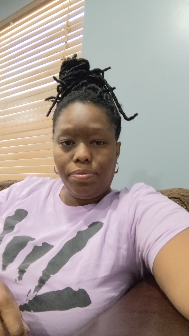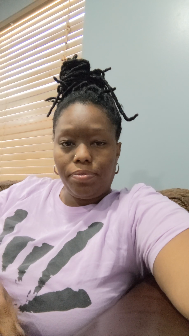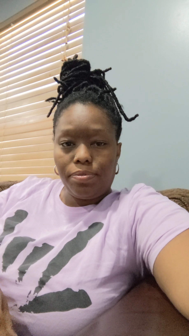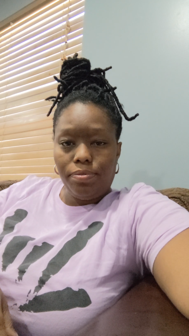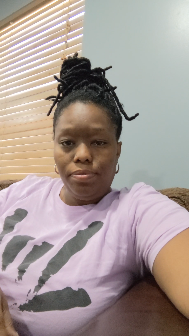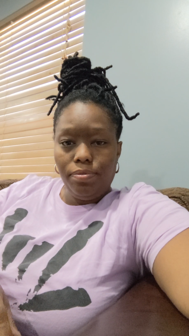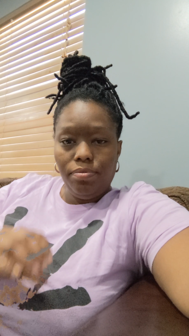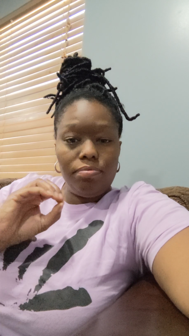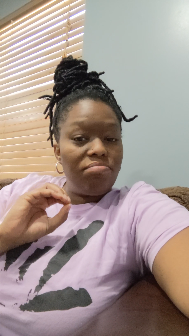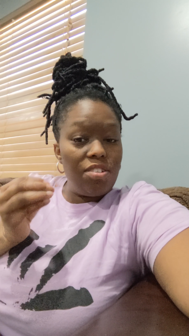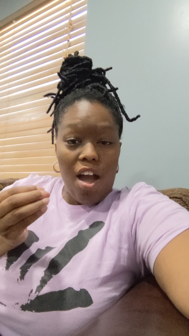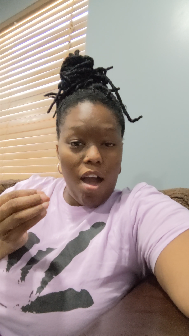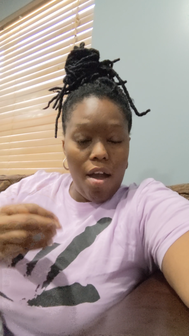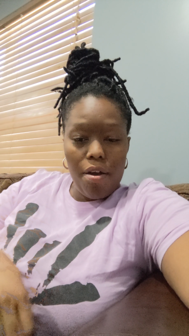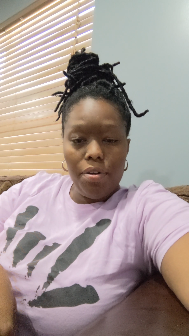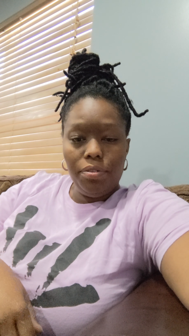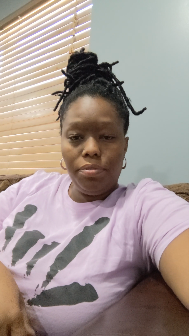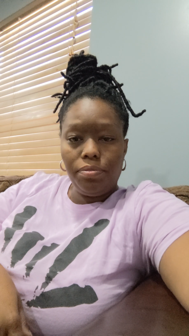none